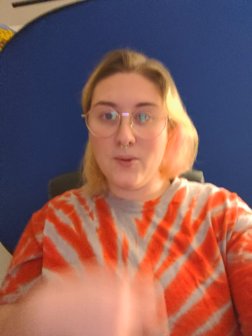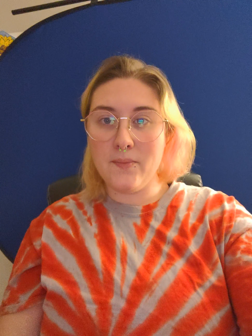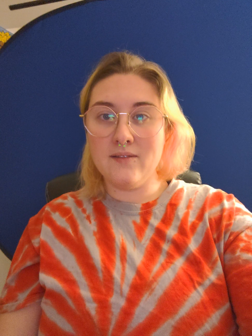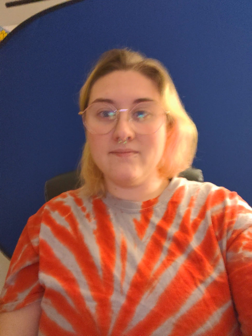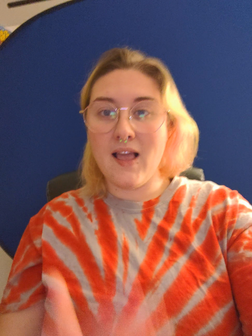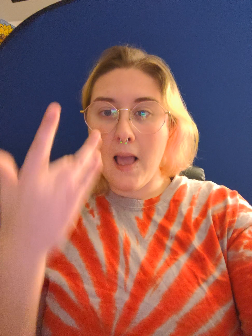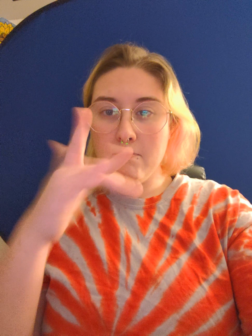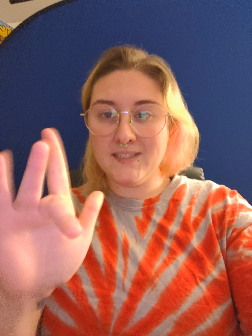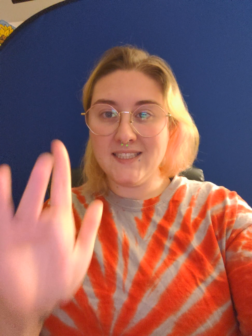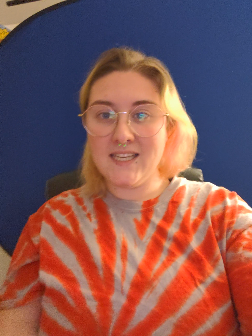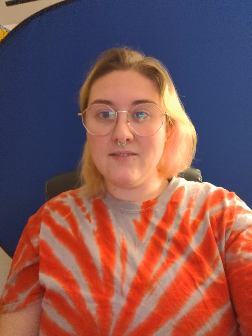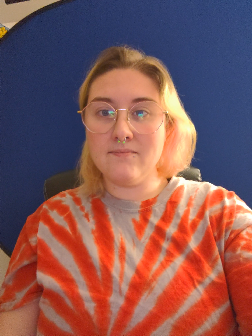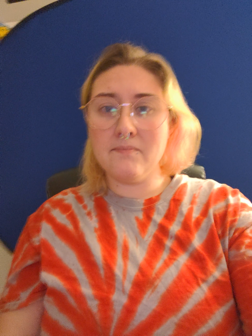empty